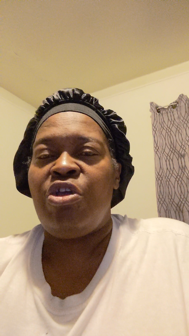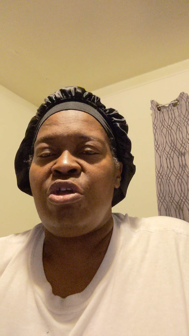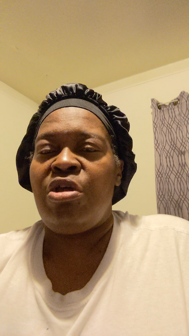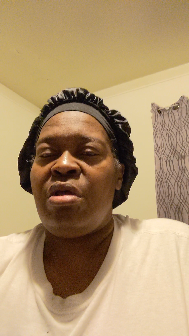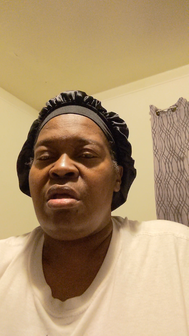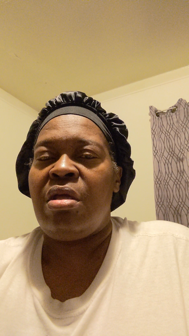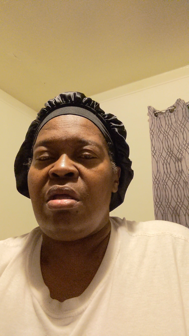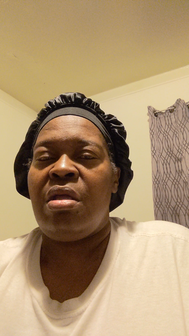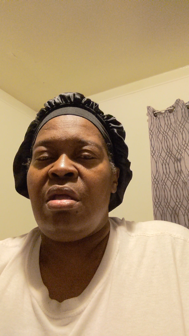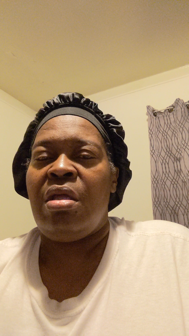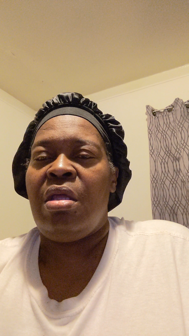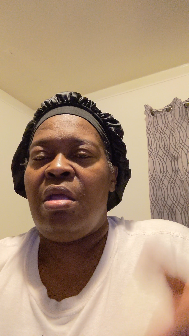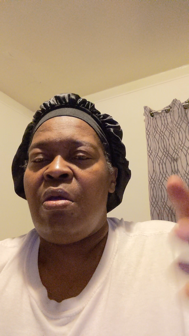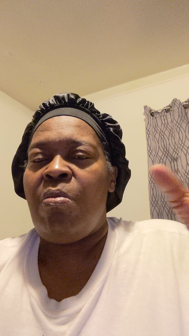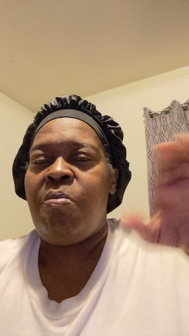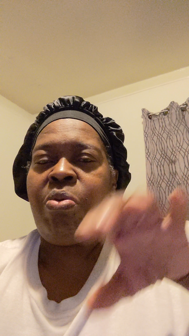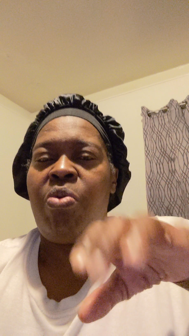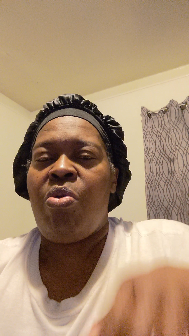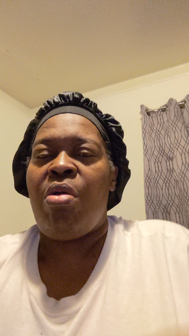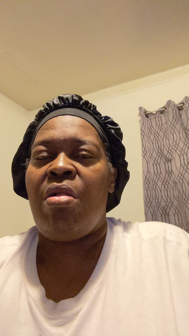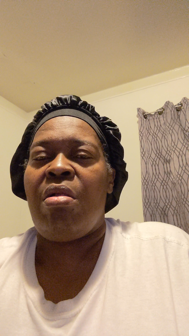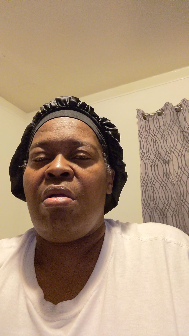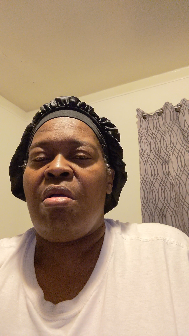pour